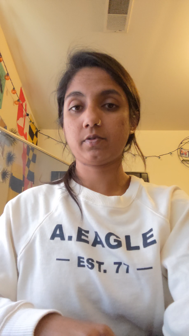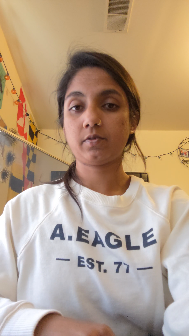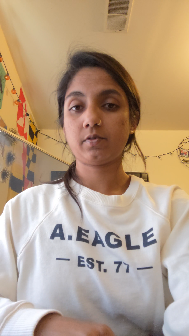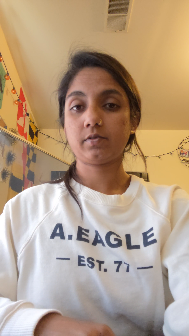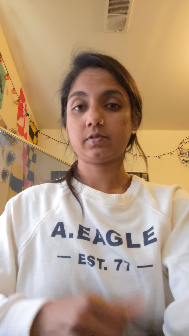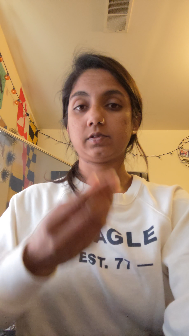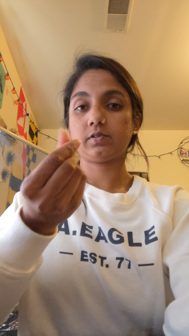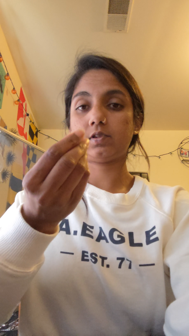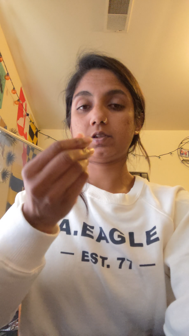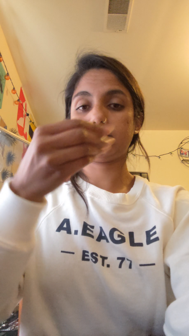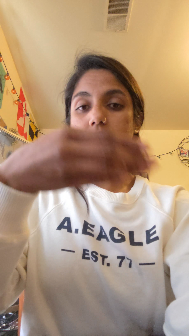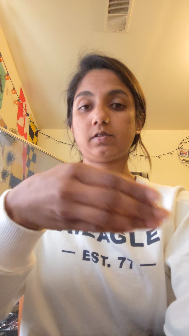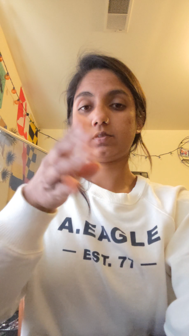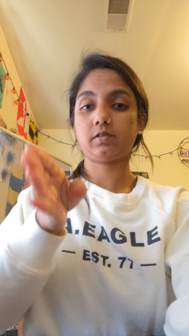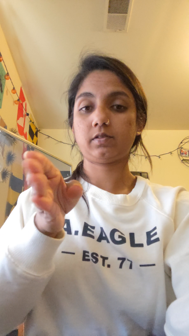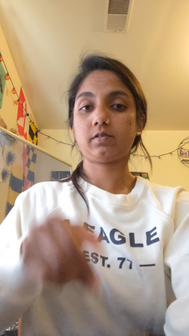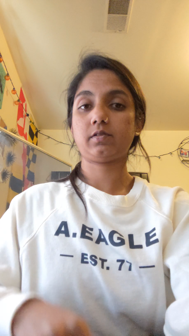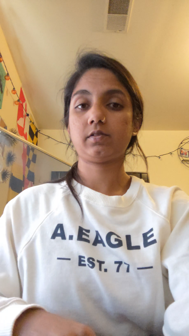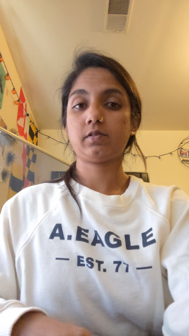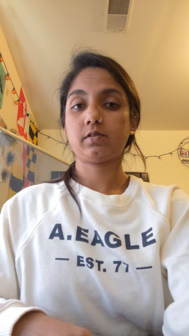sandbox